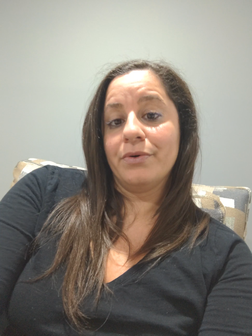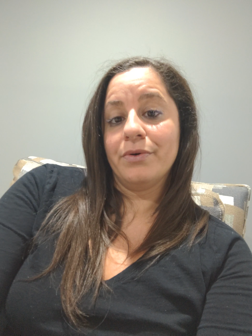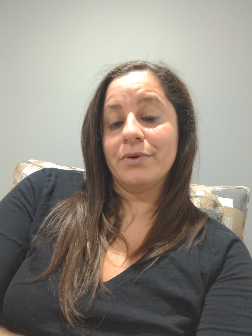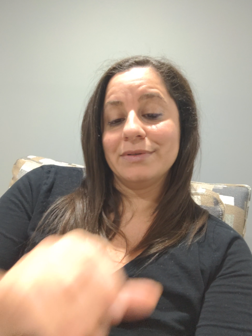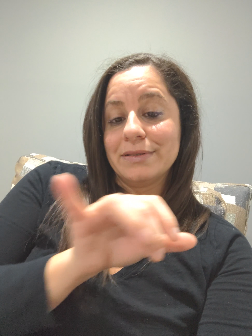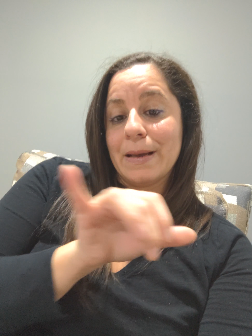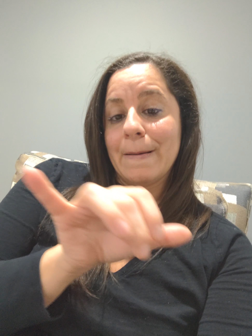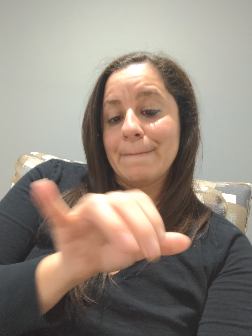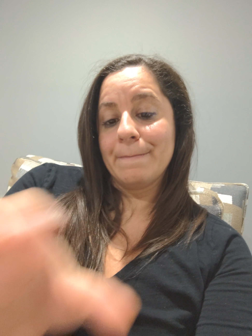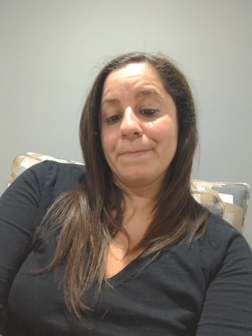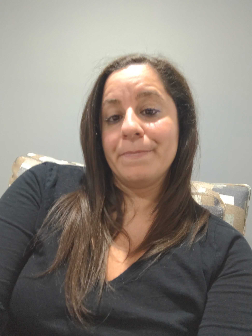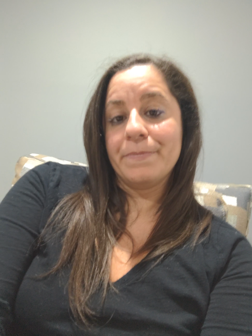same